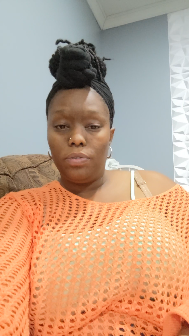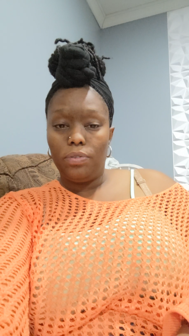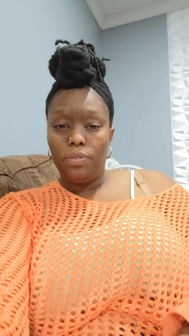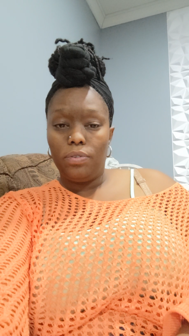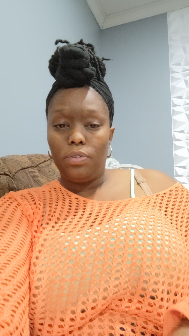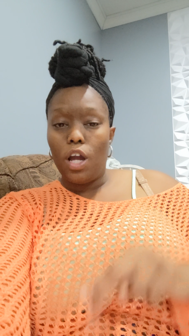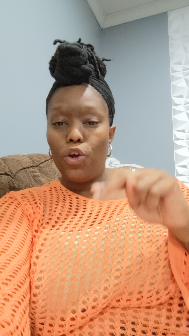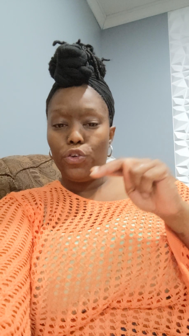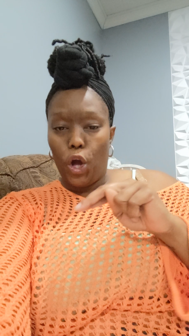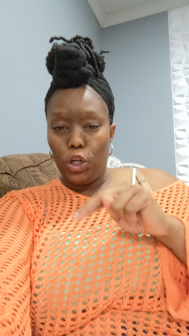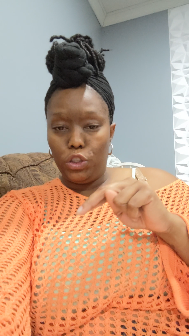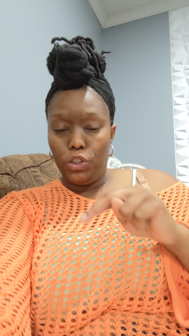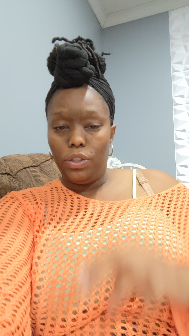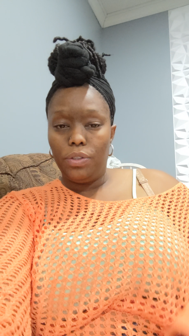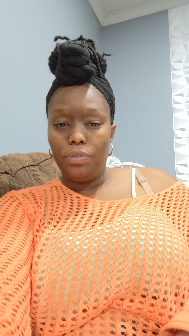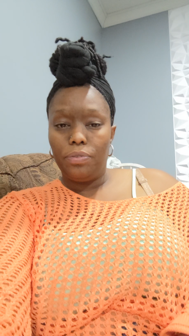nurse